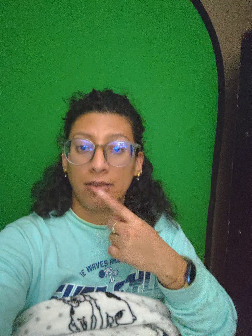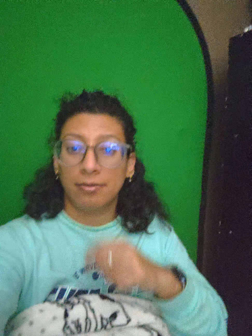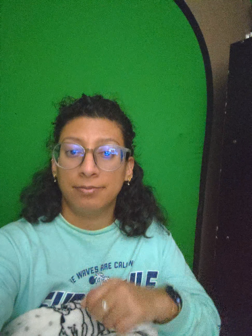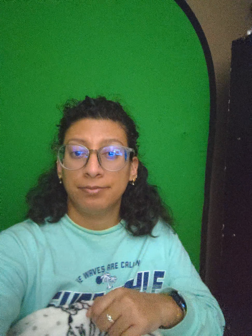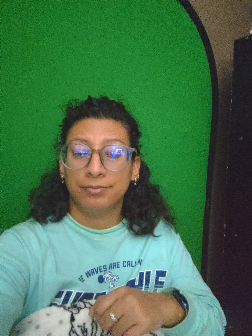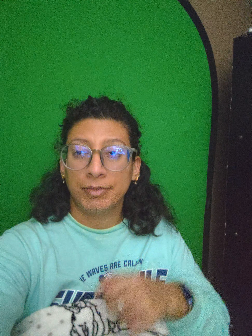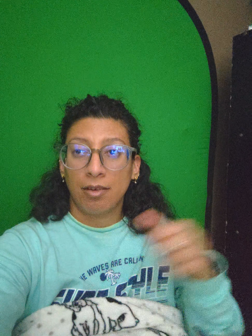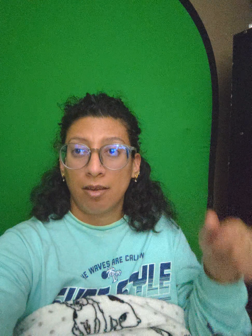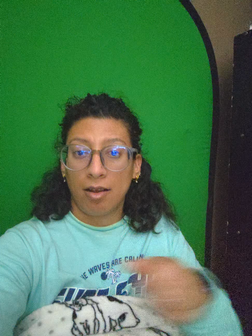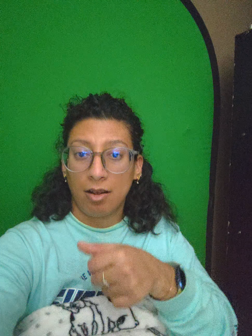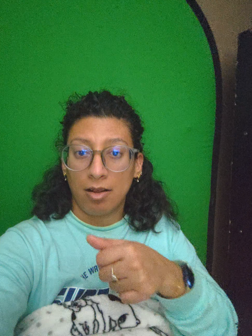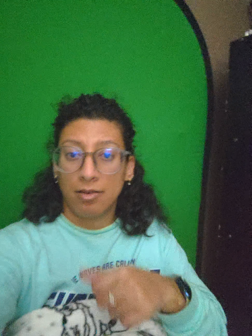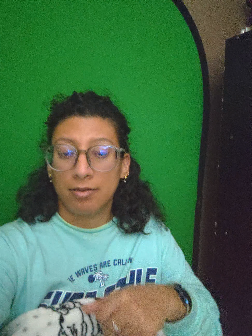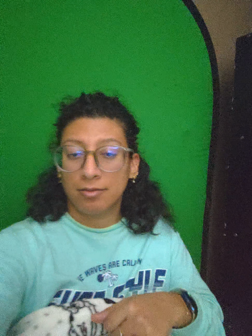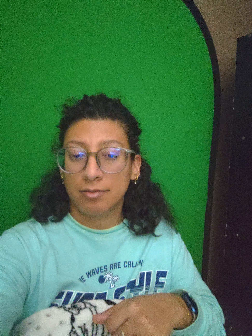hide